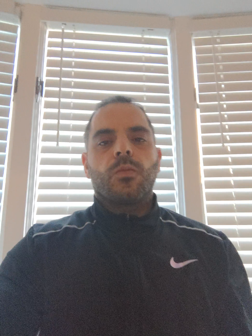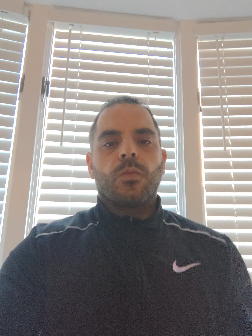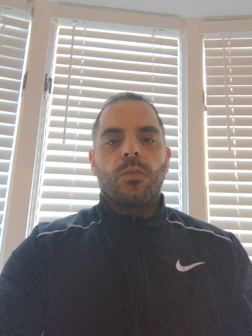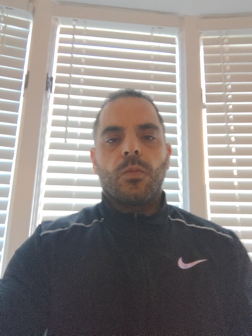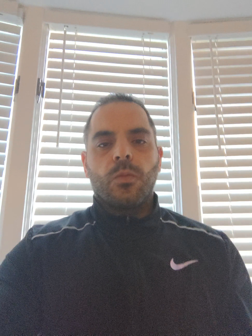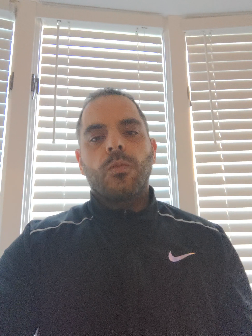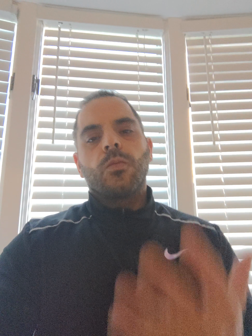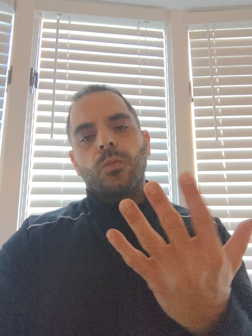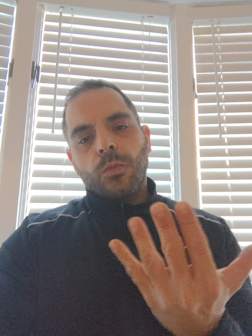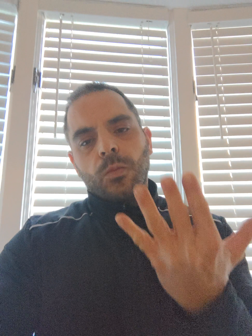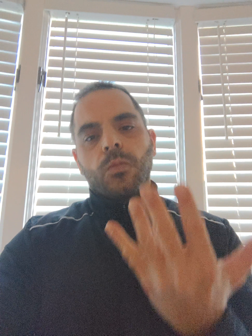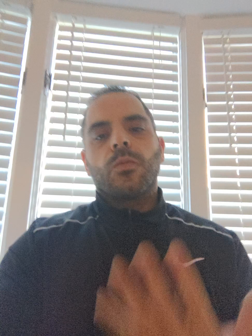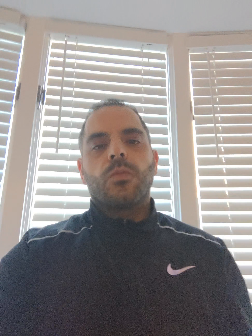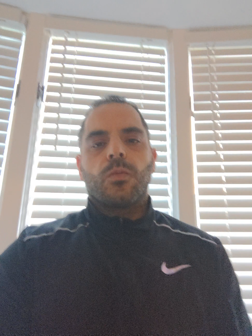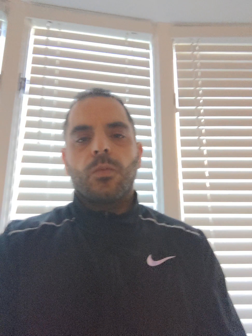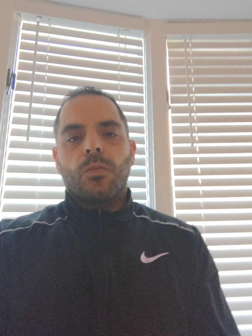wait